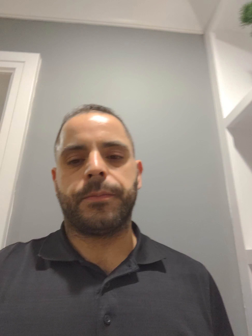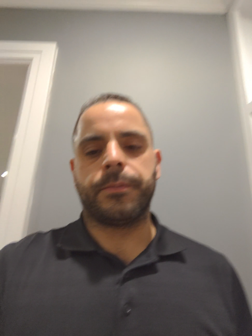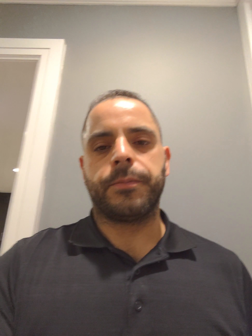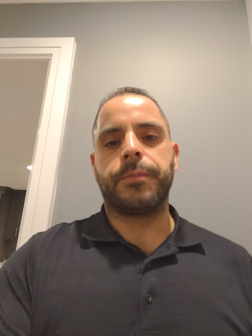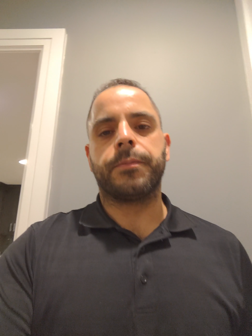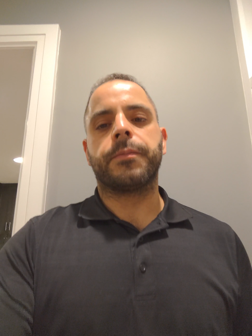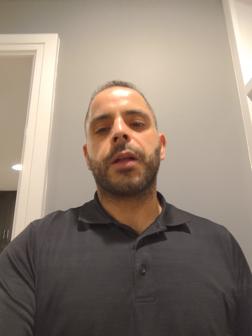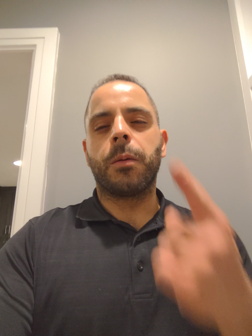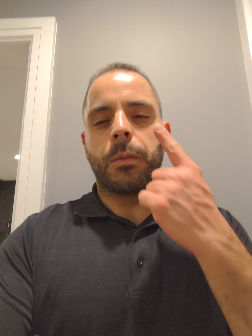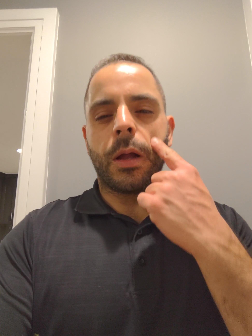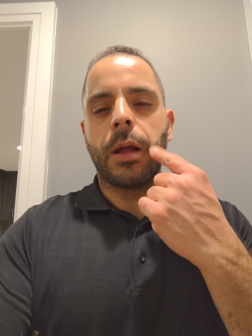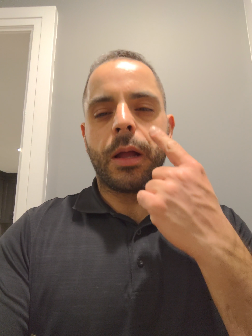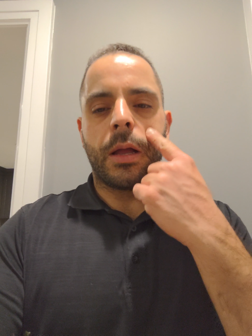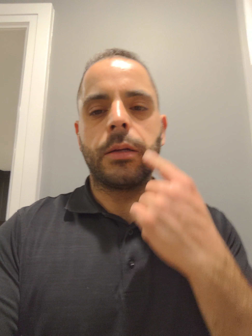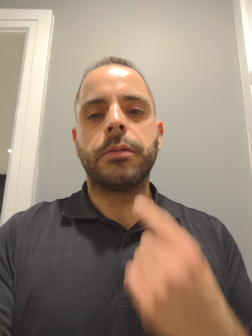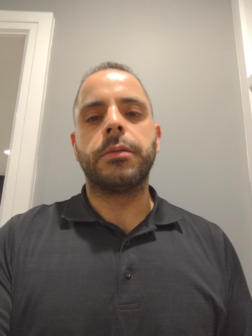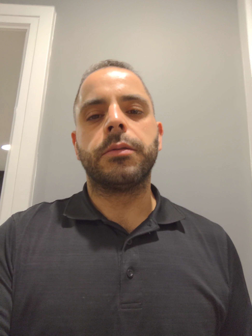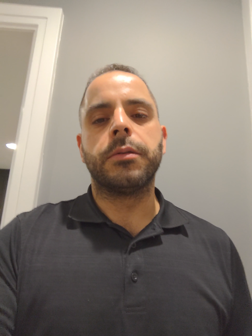cry